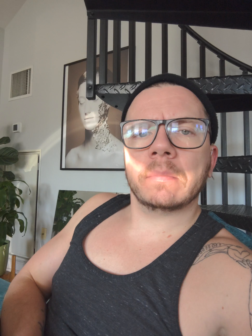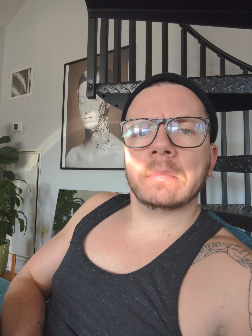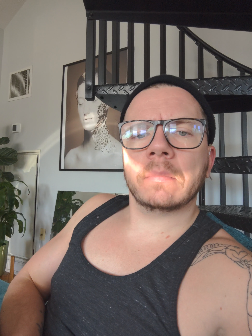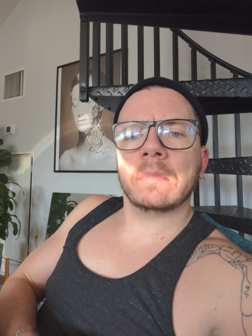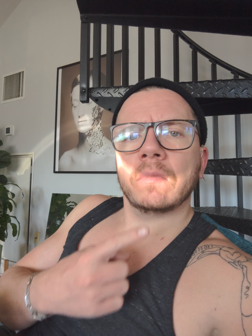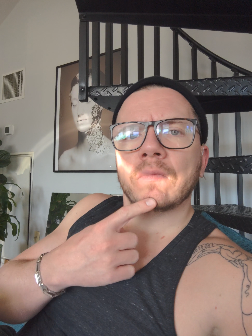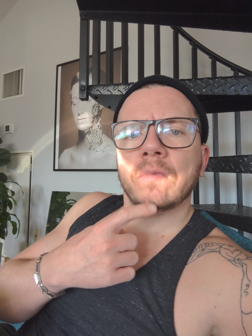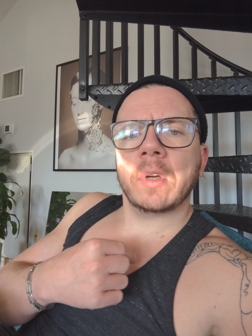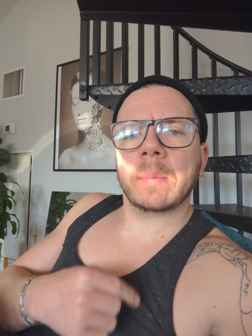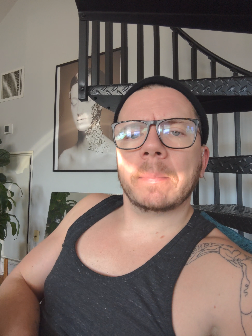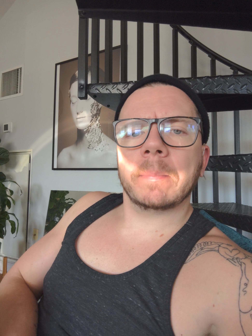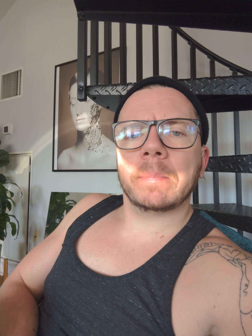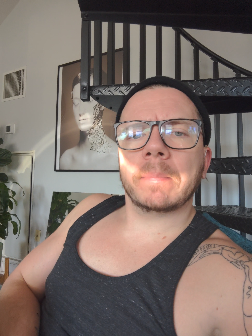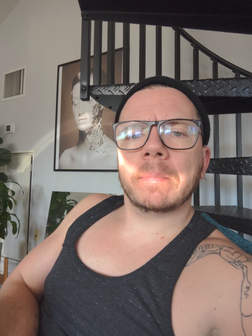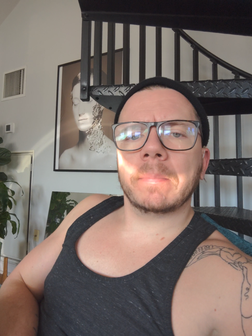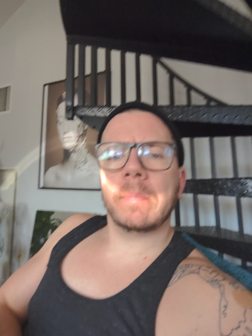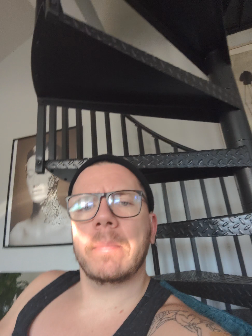red